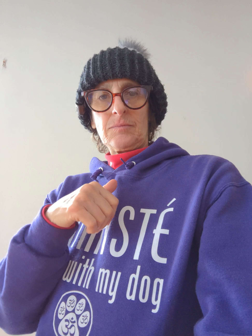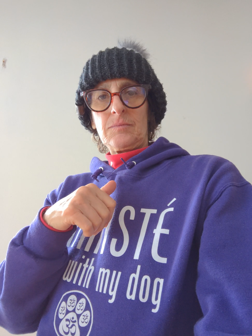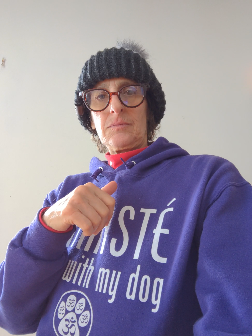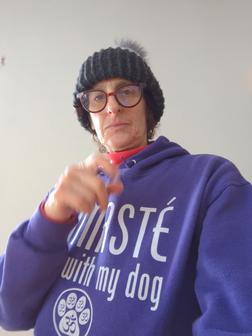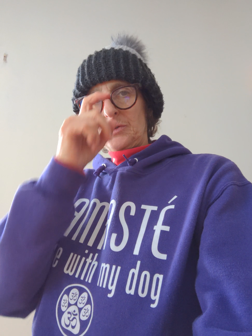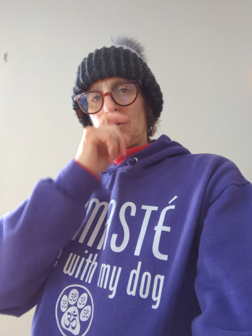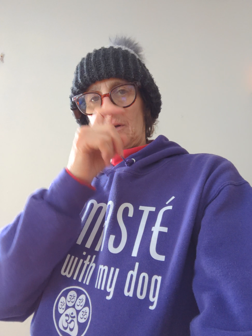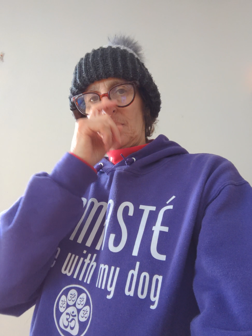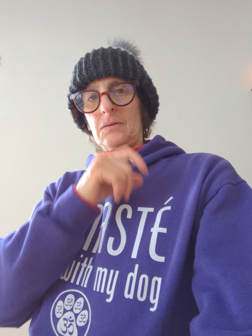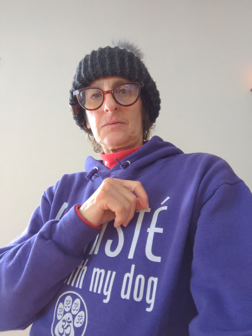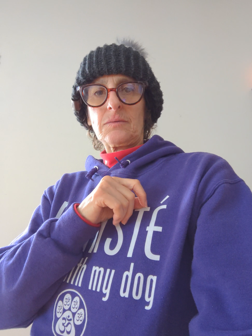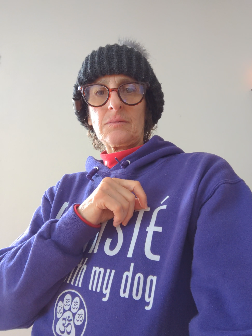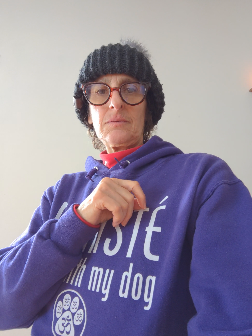doll